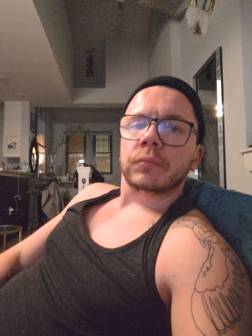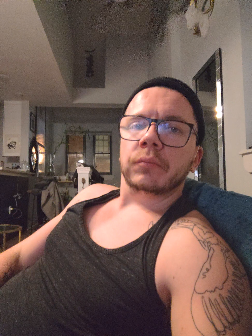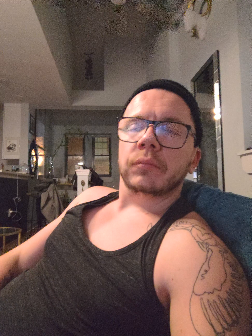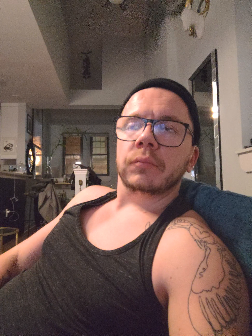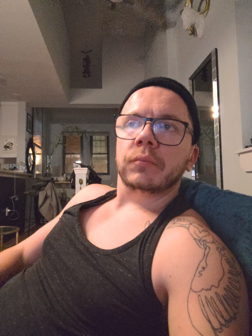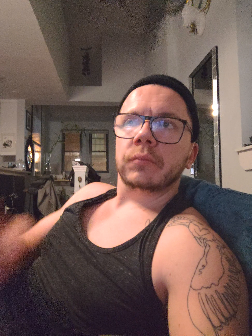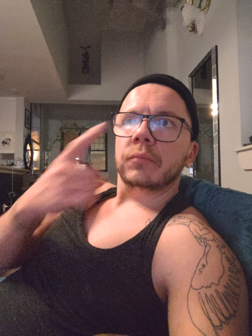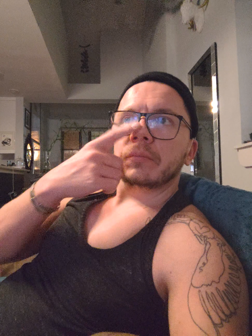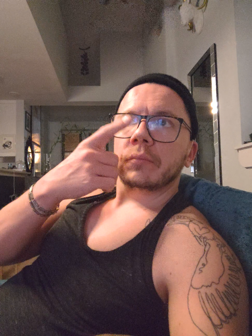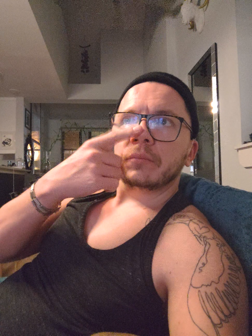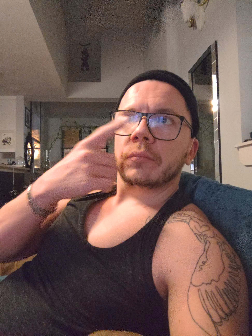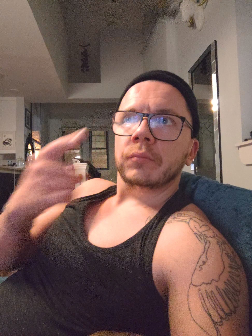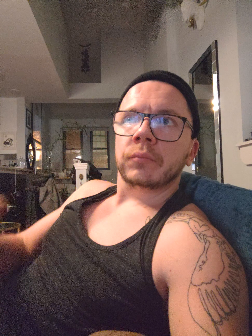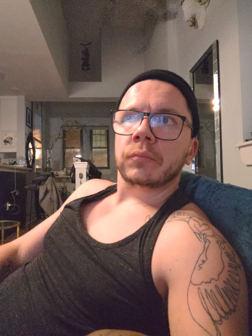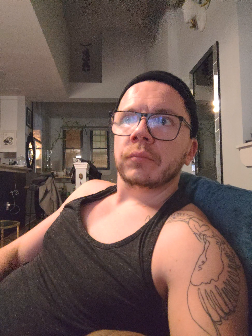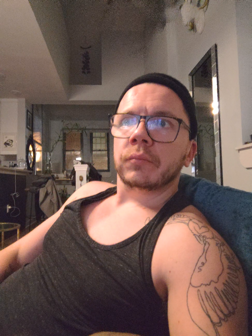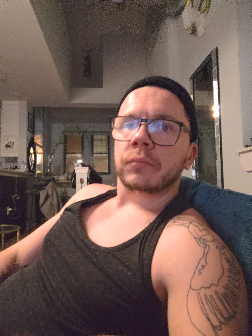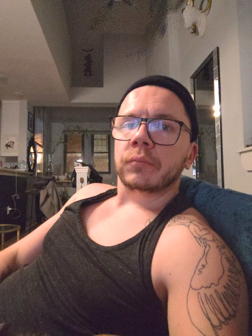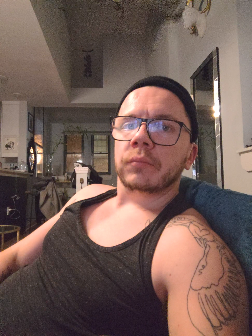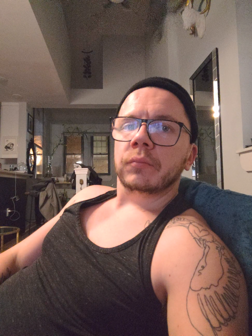nose